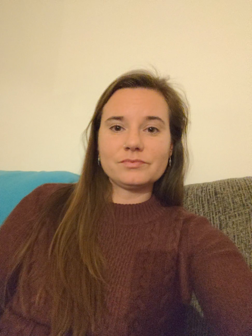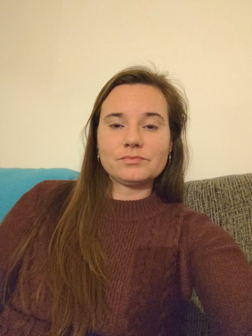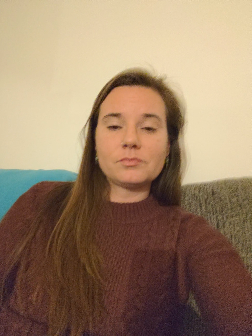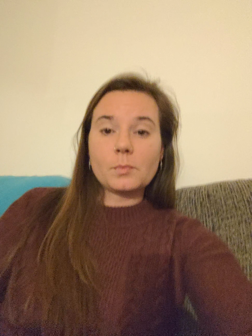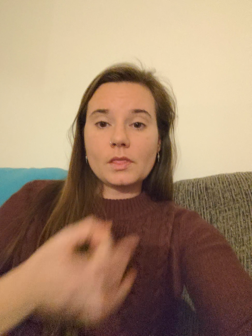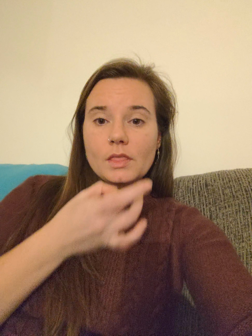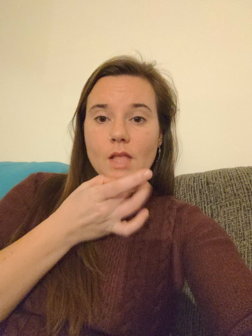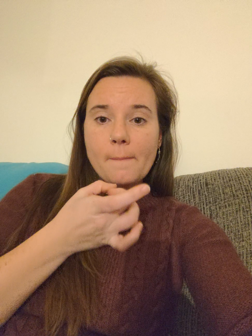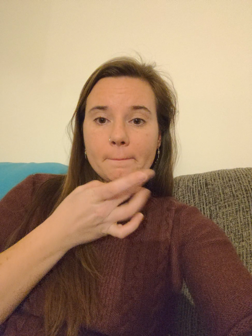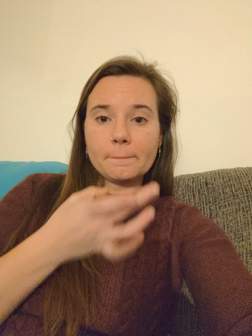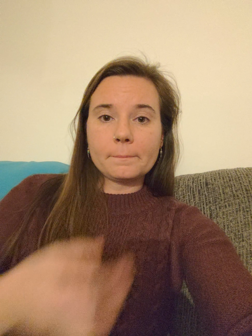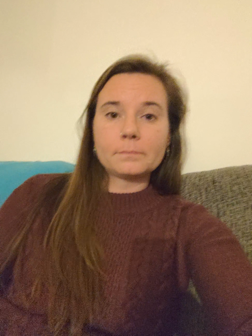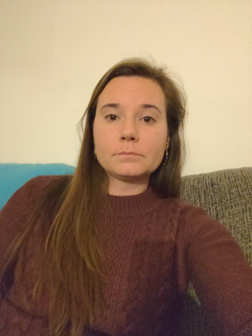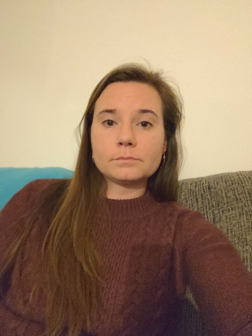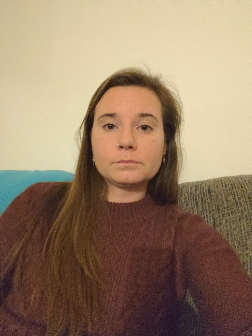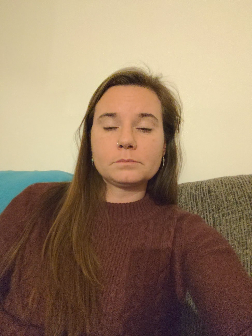lamp